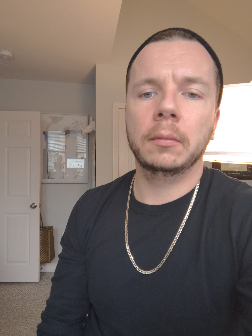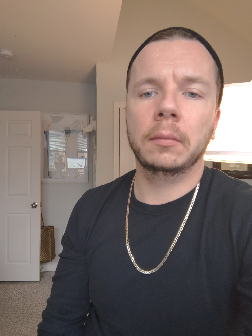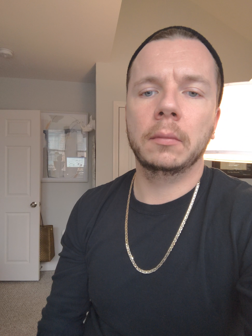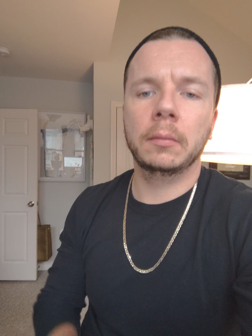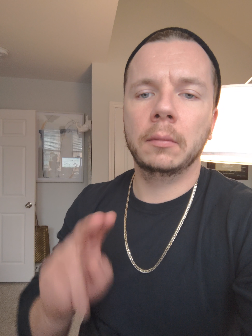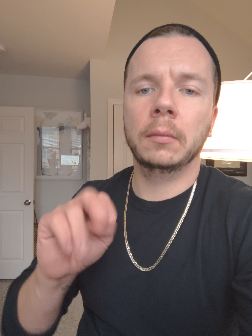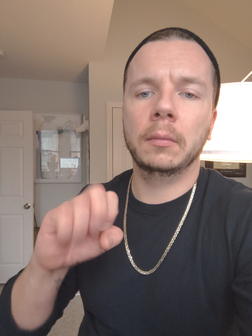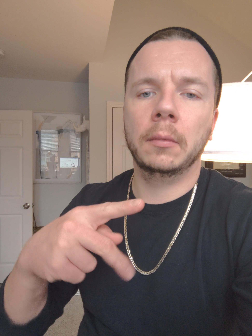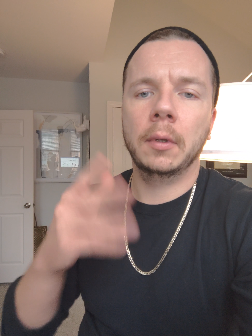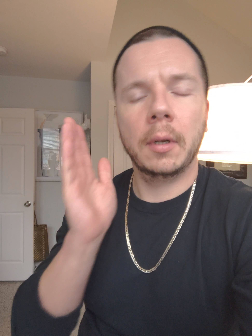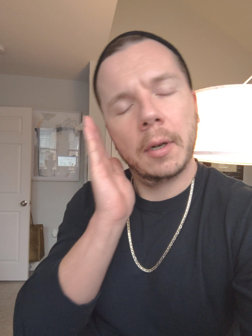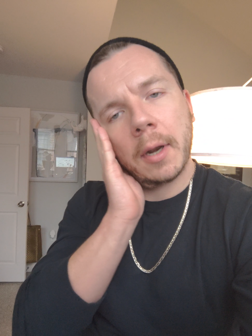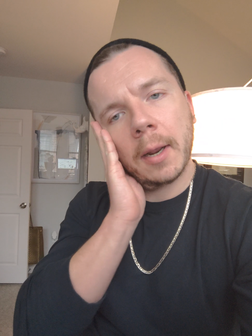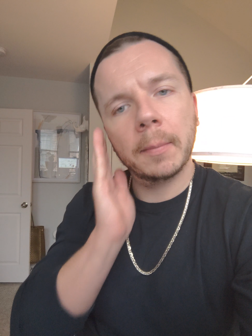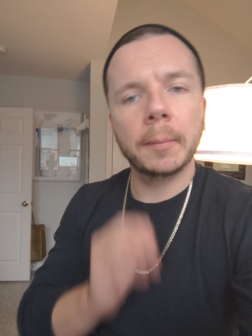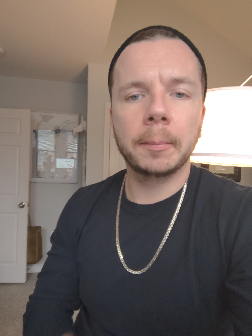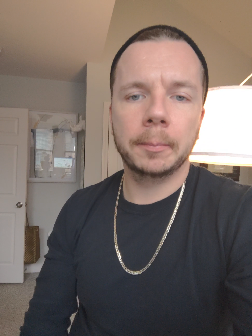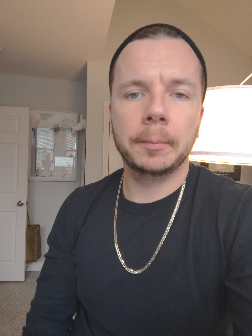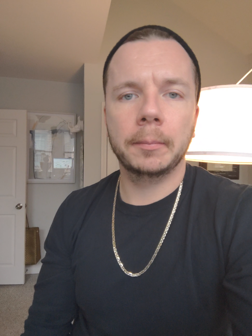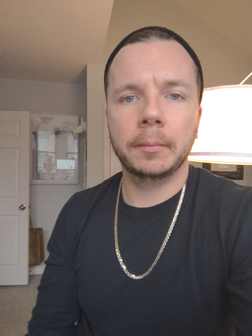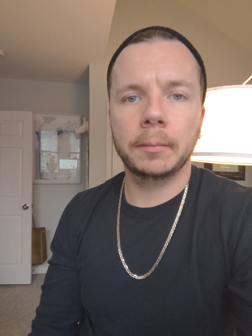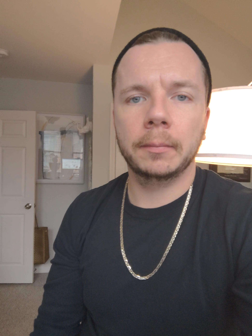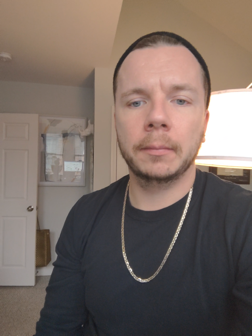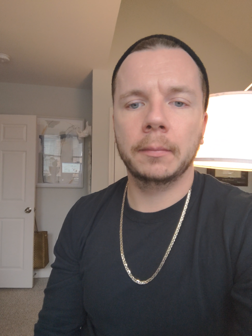nap